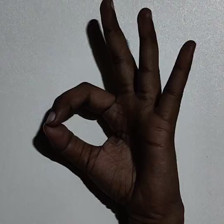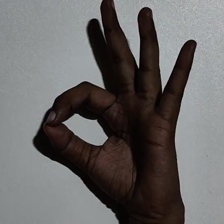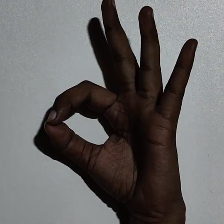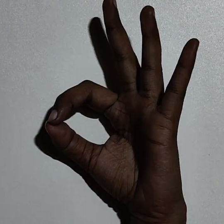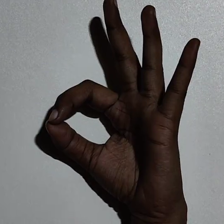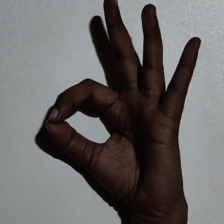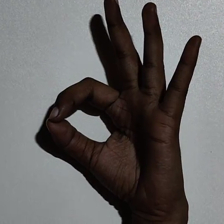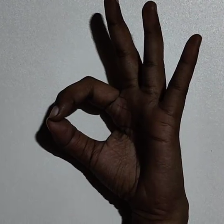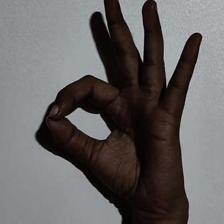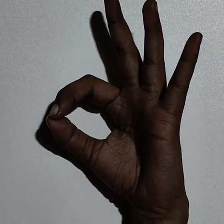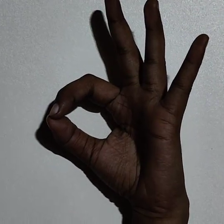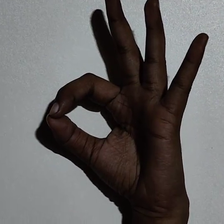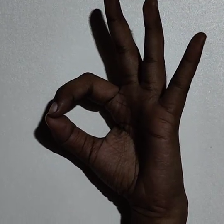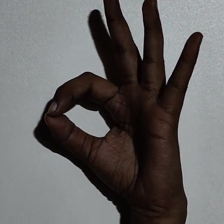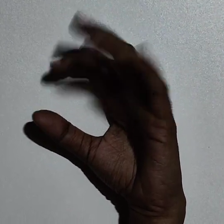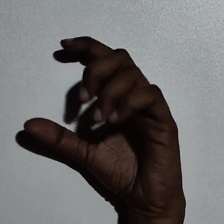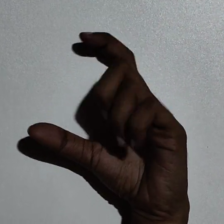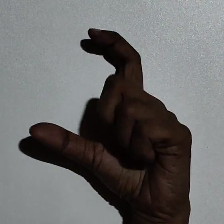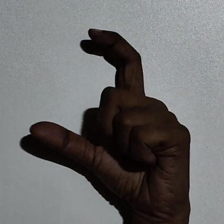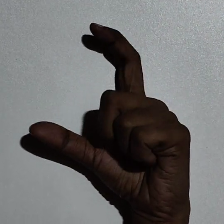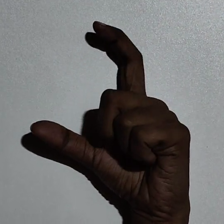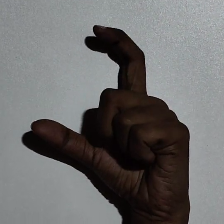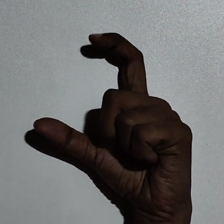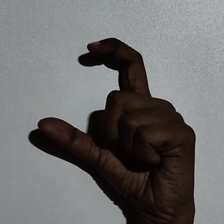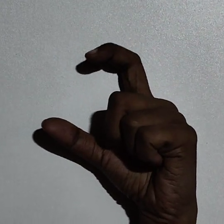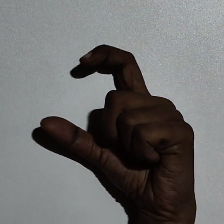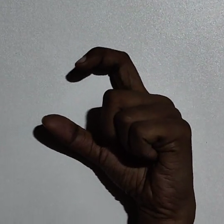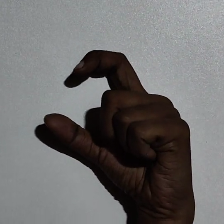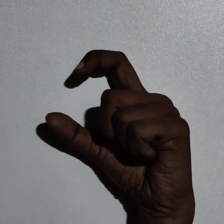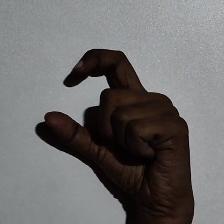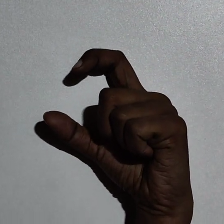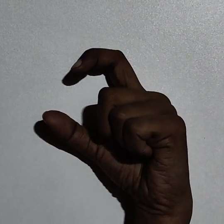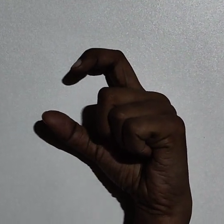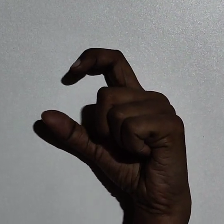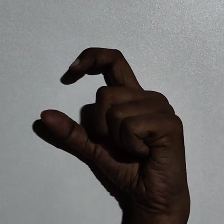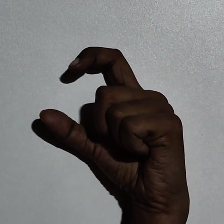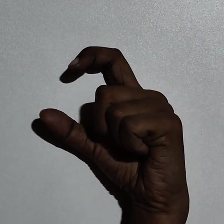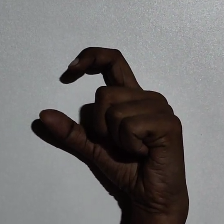ഓ